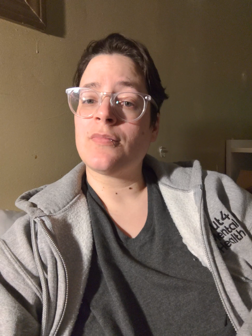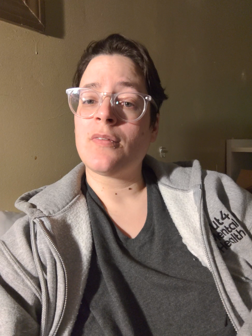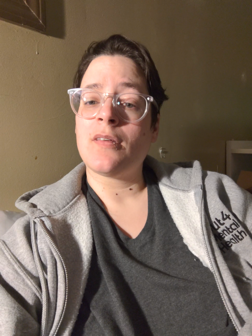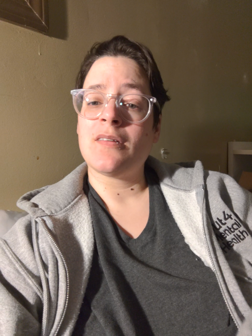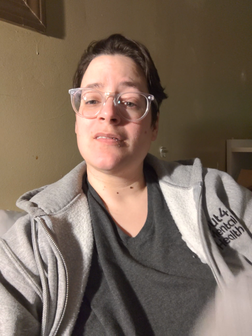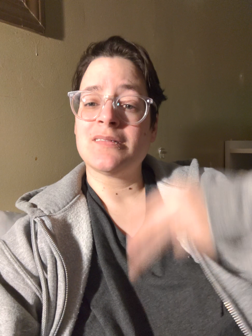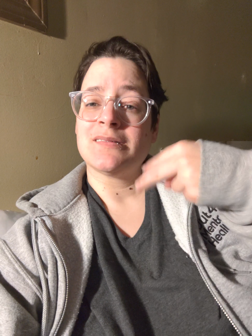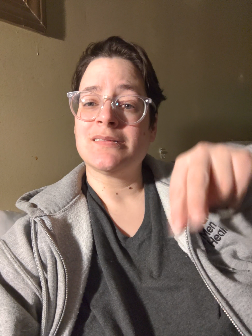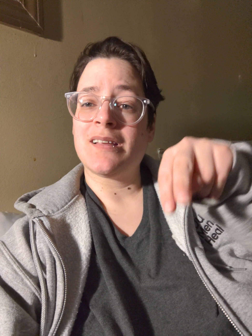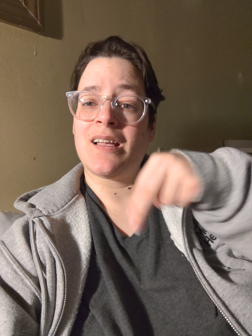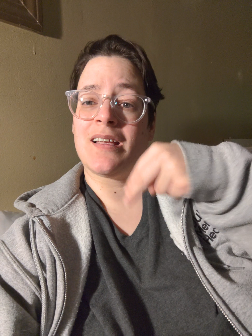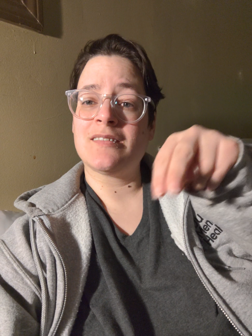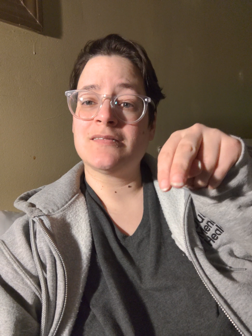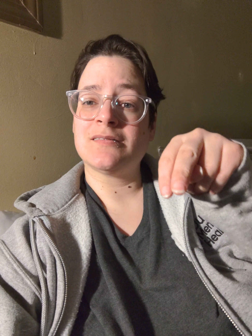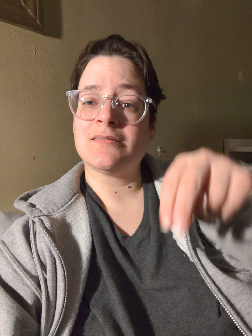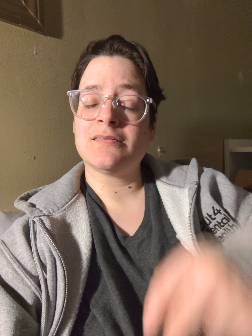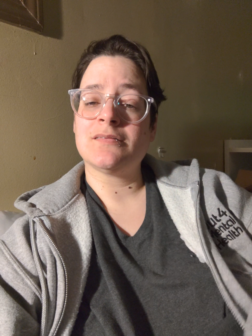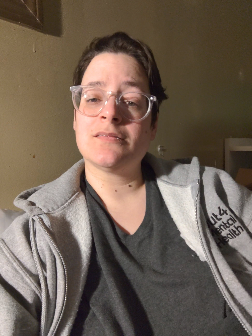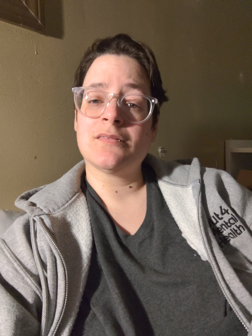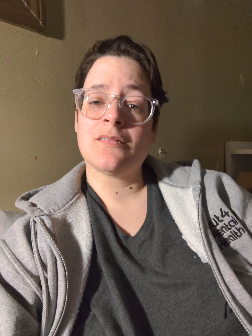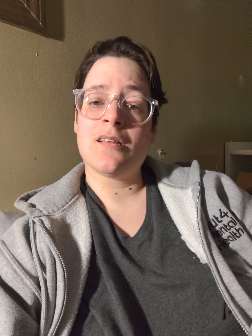dance